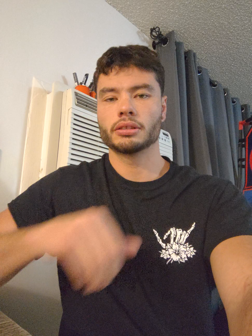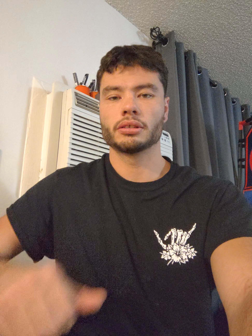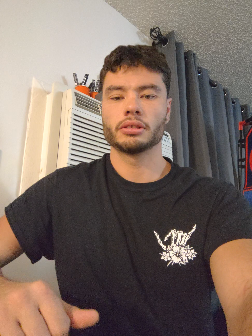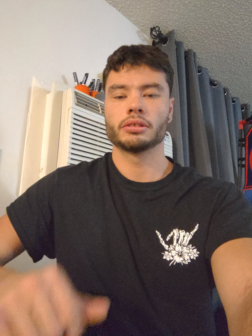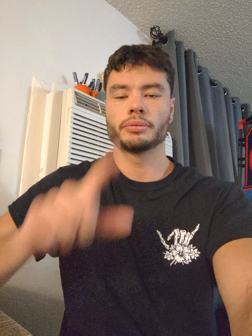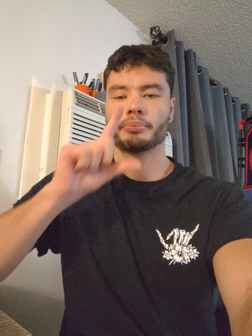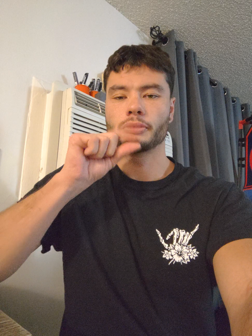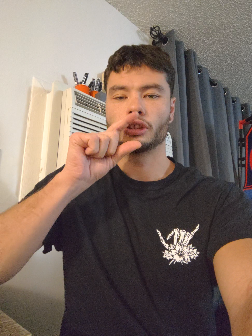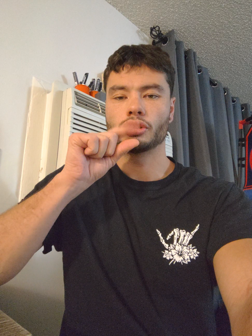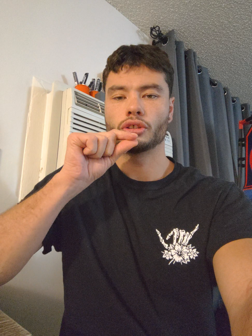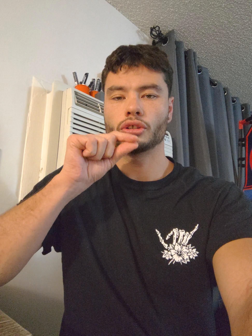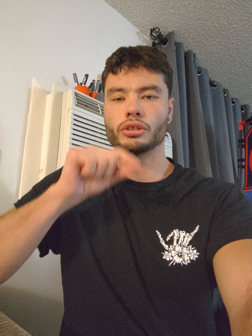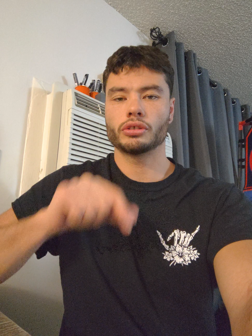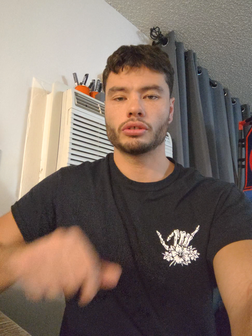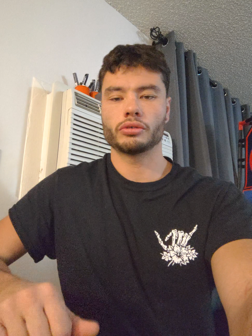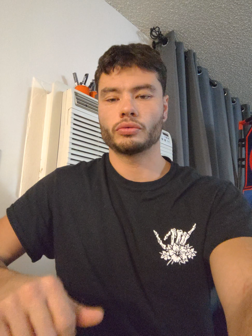bird